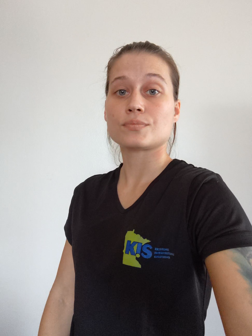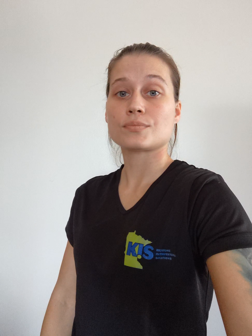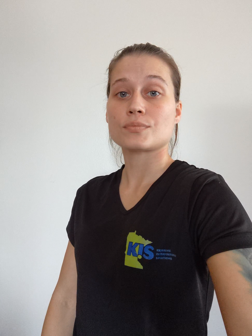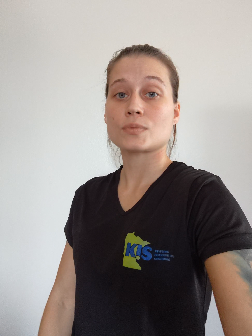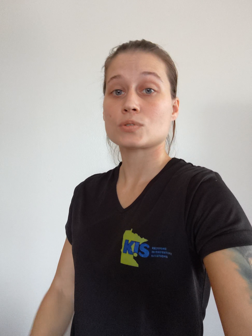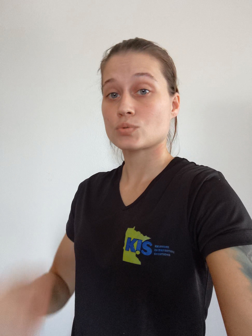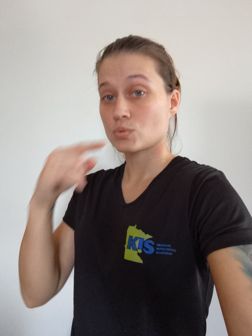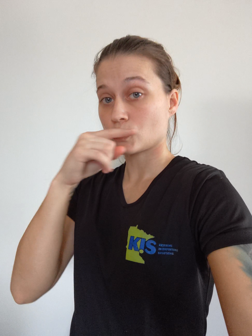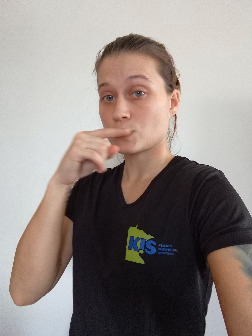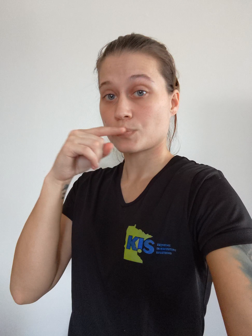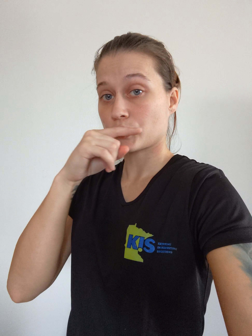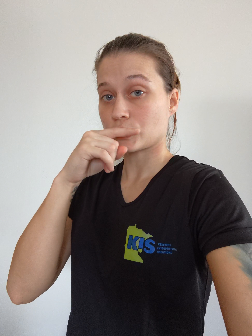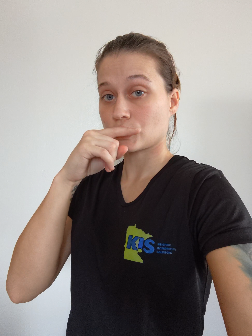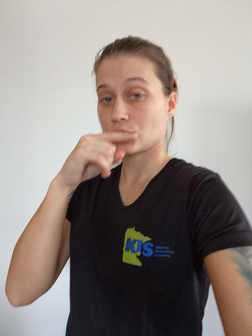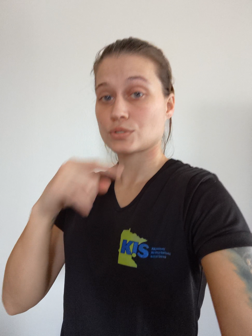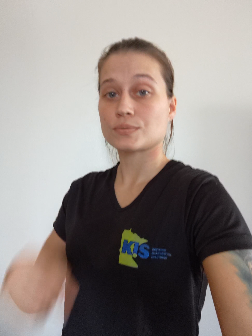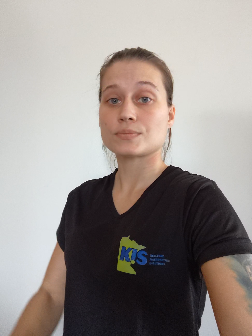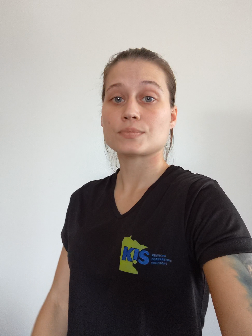toothbrush